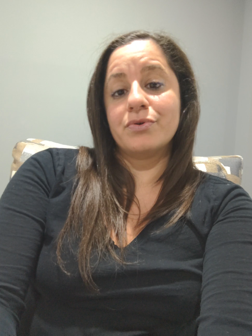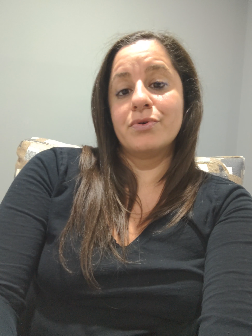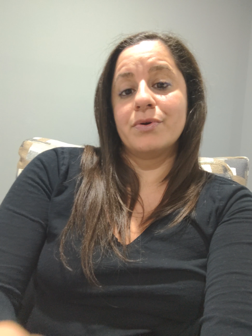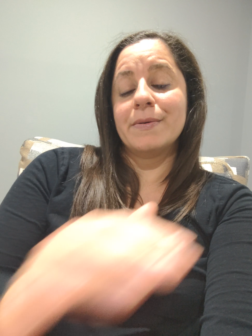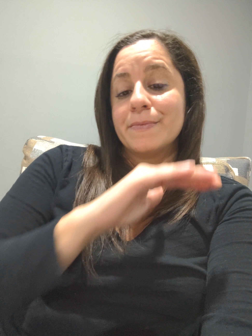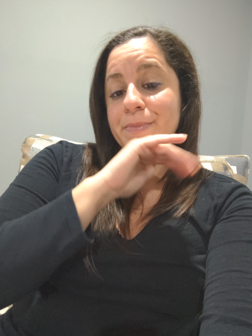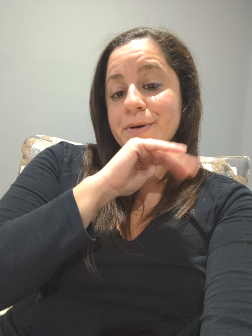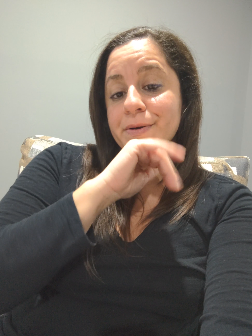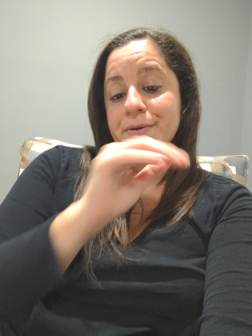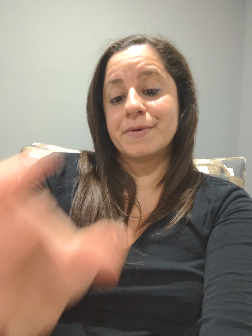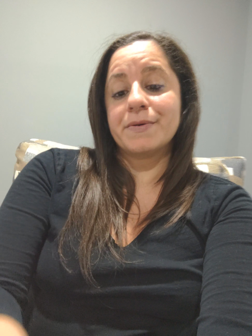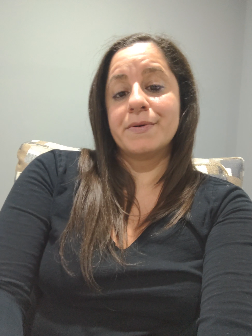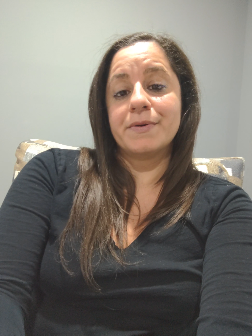pig